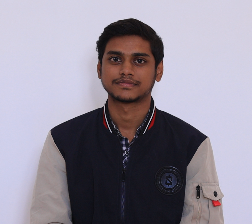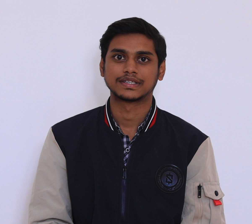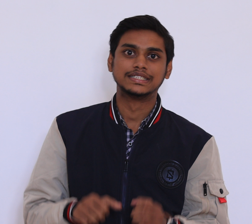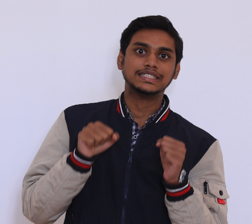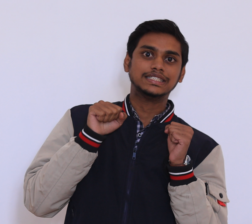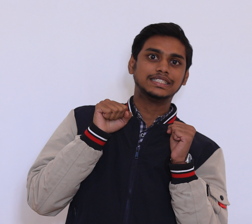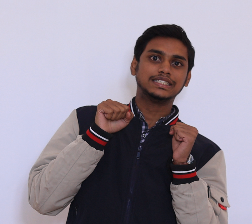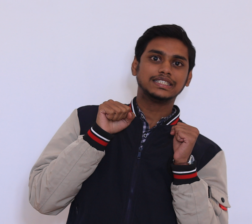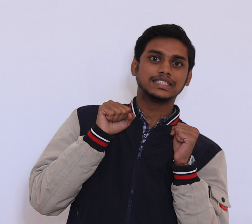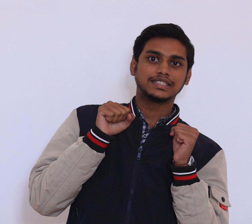scared